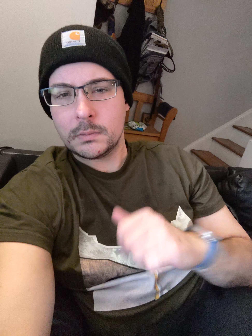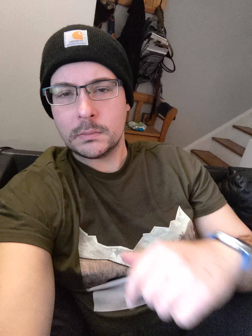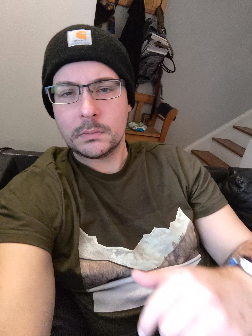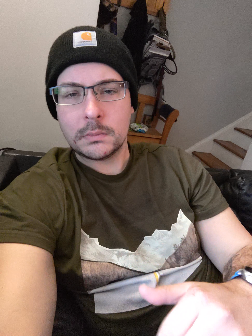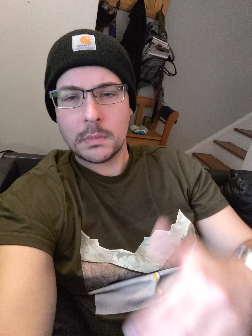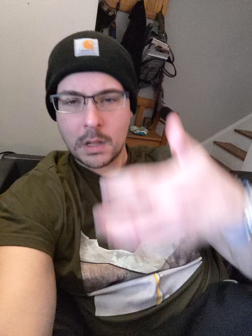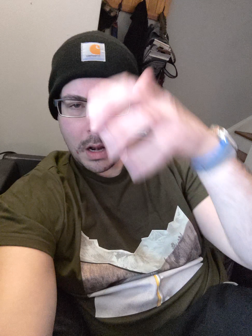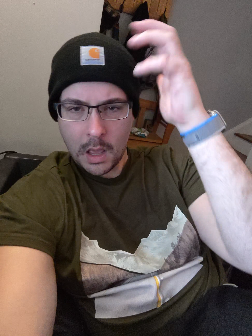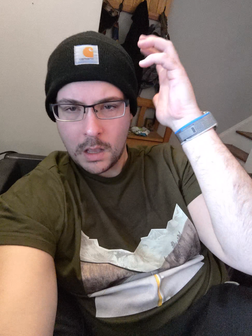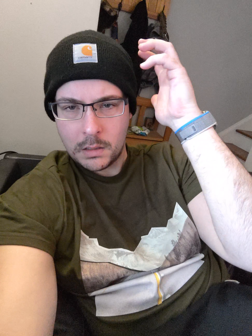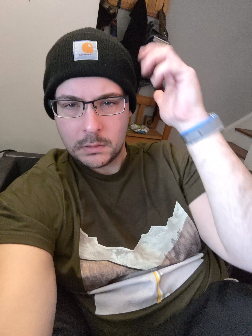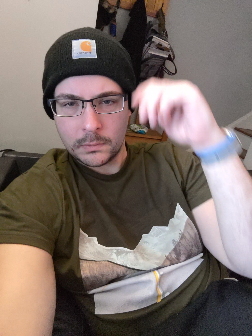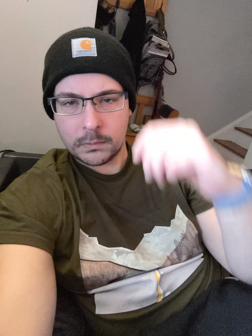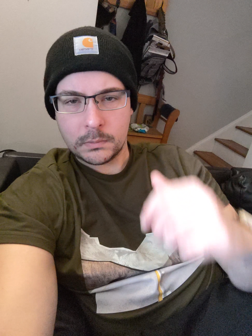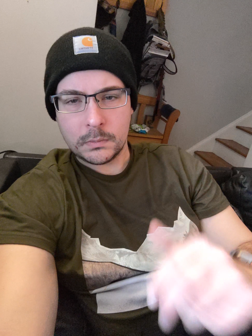lion